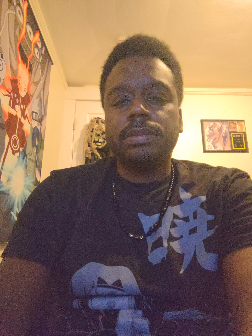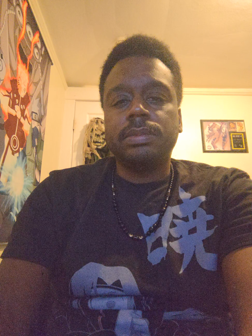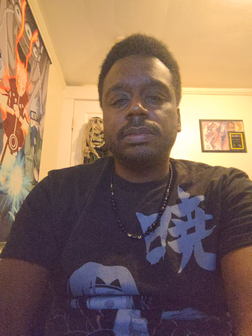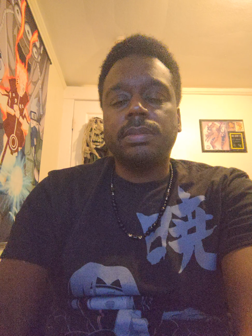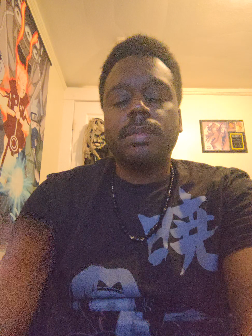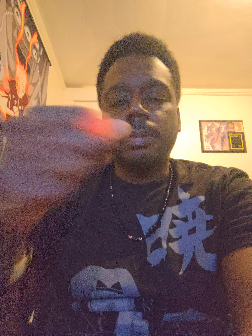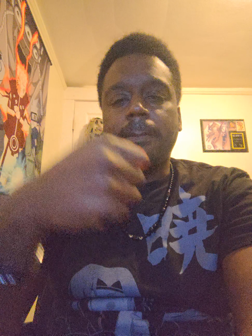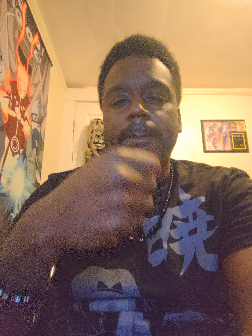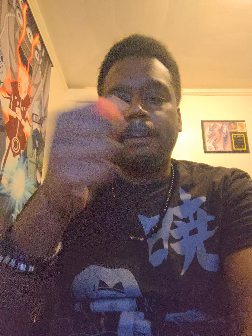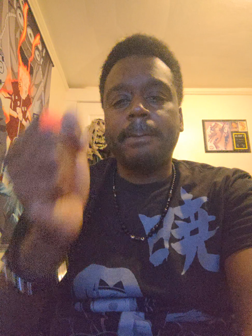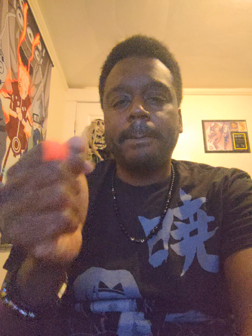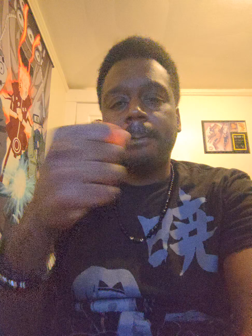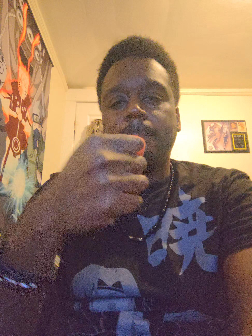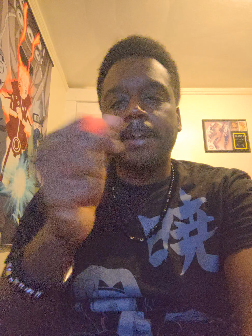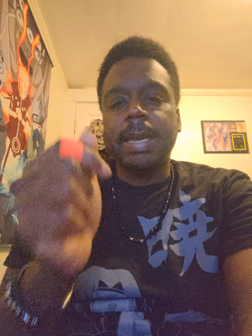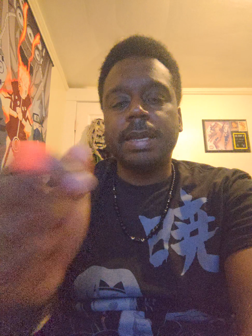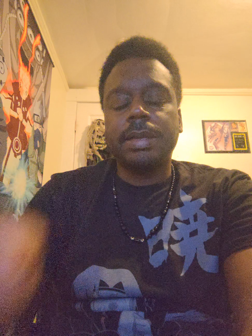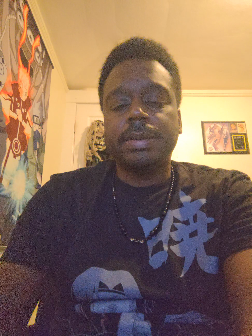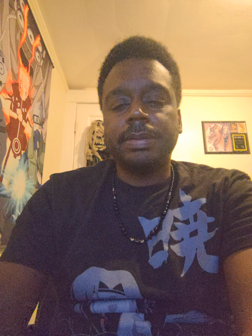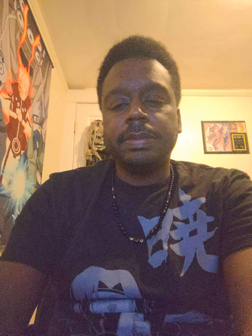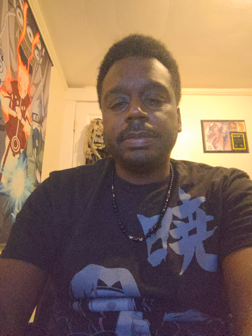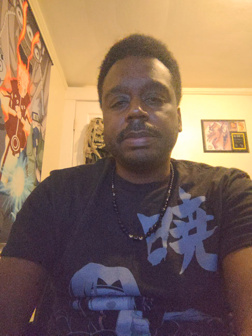make